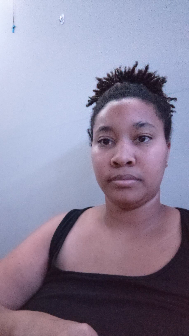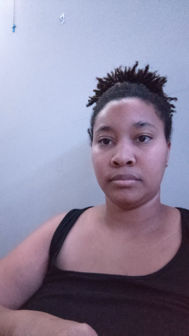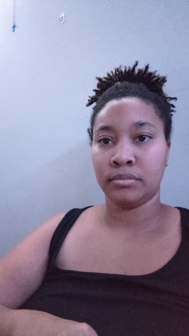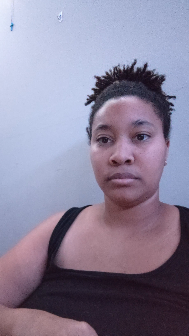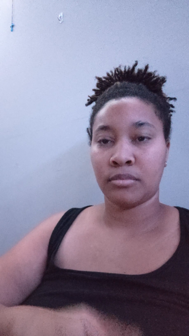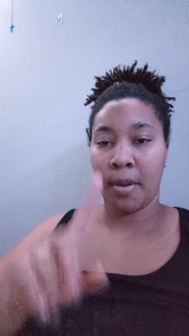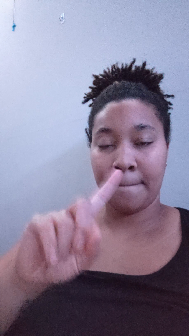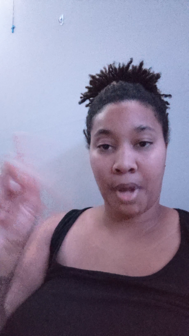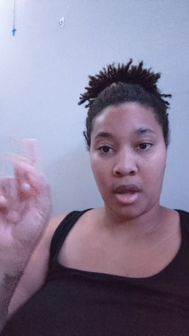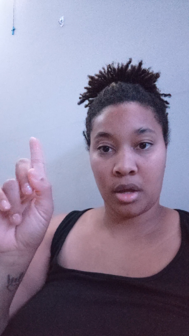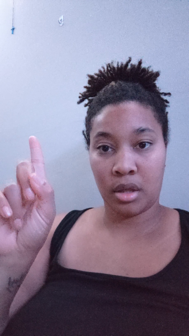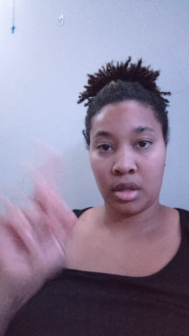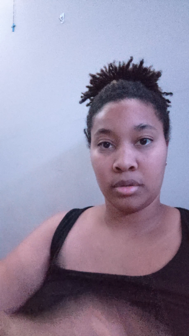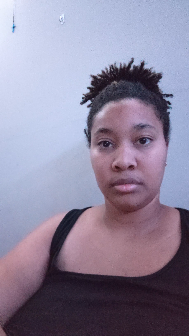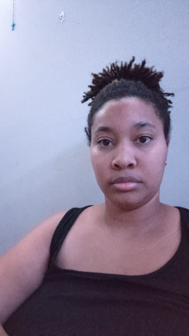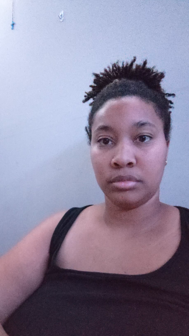but